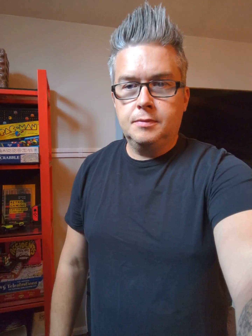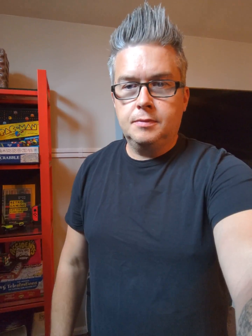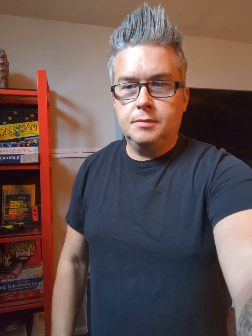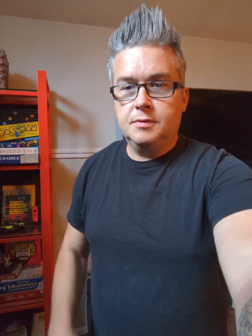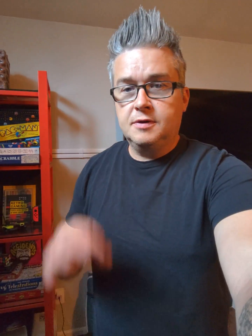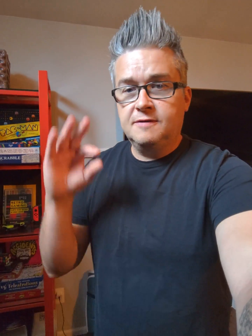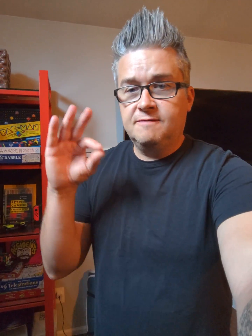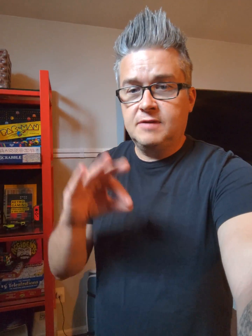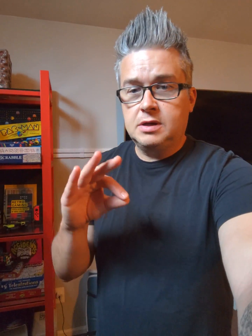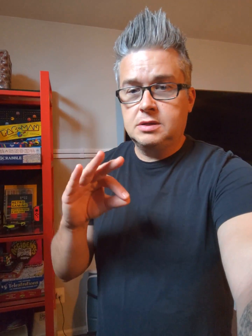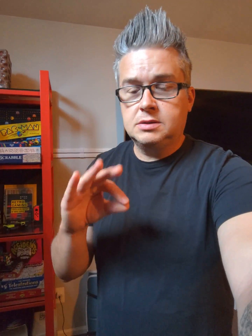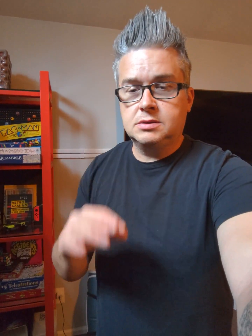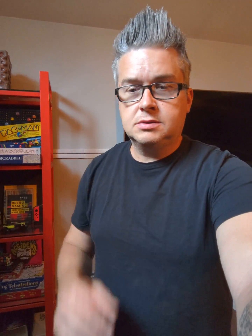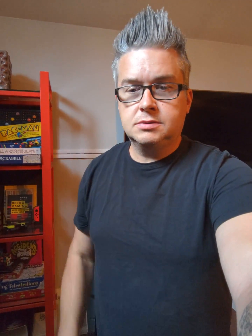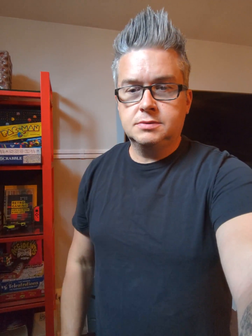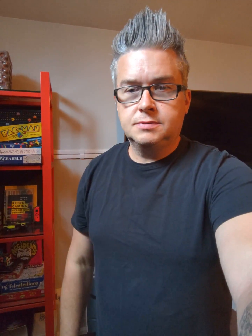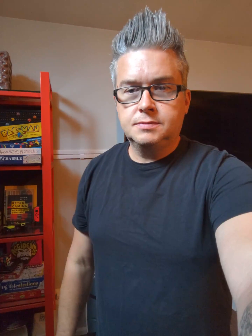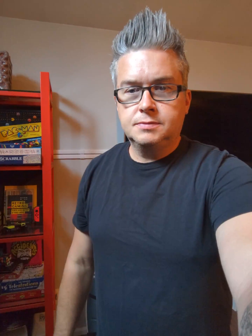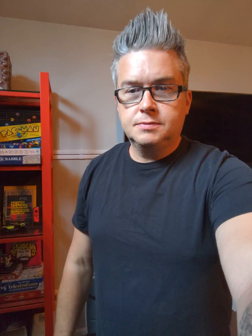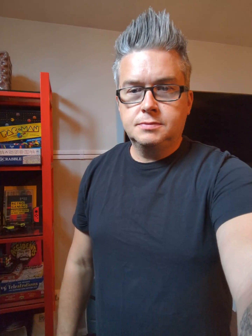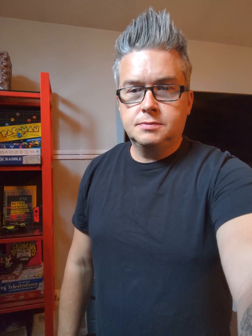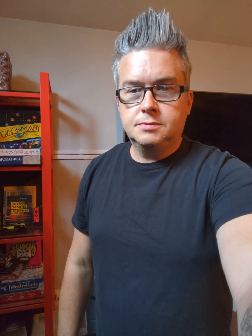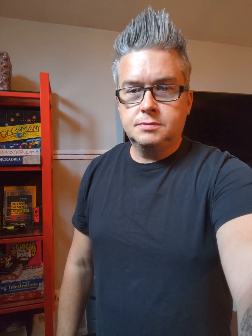fit